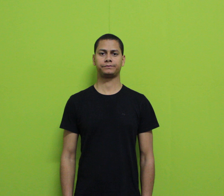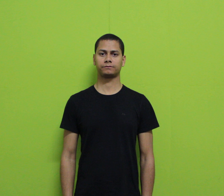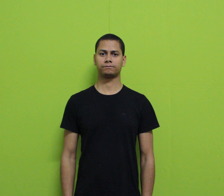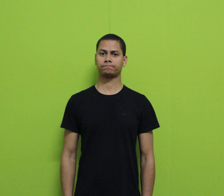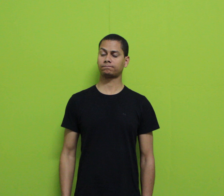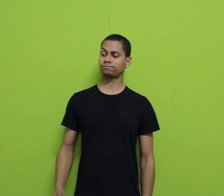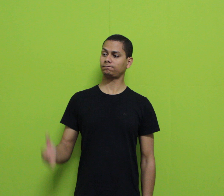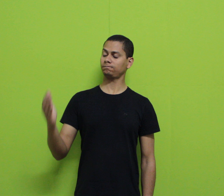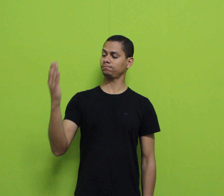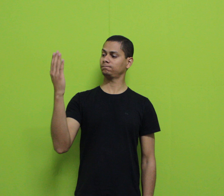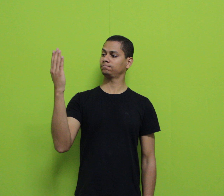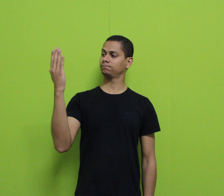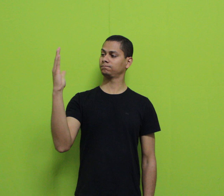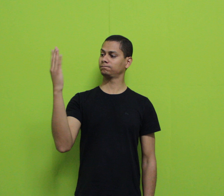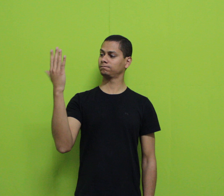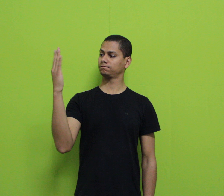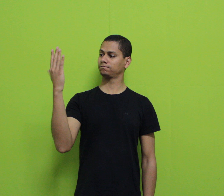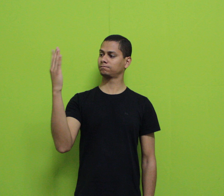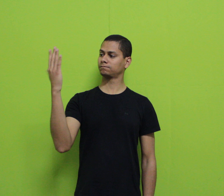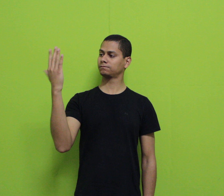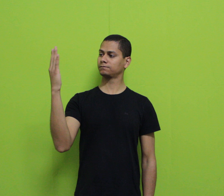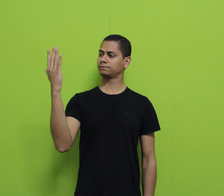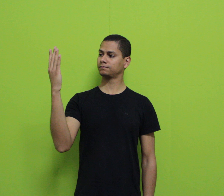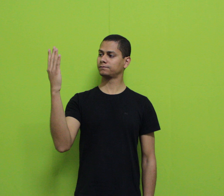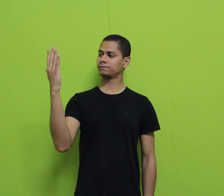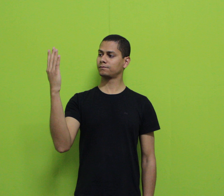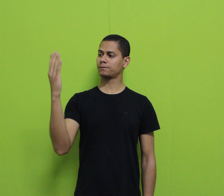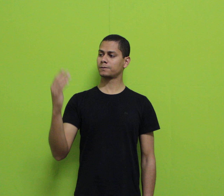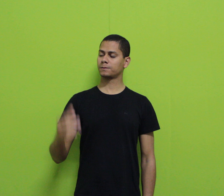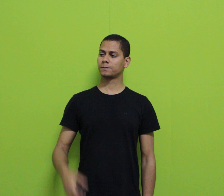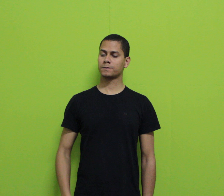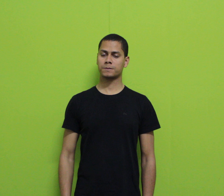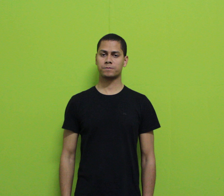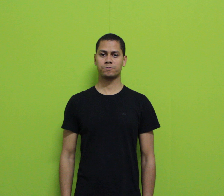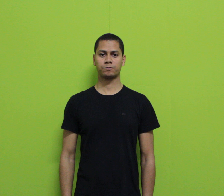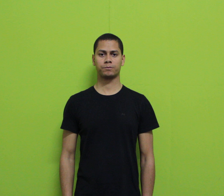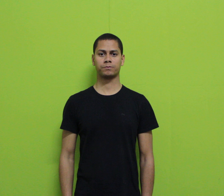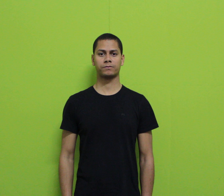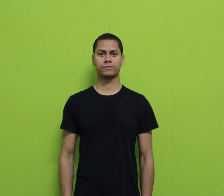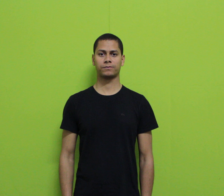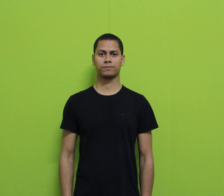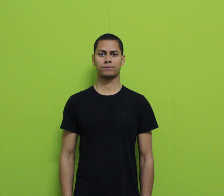espelho